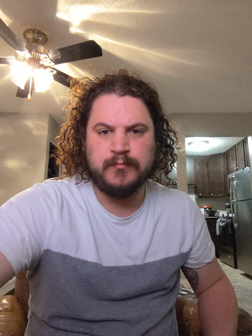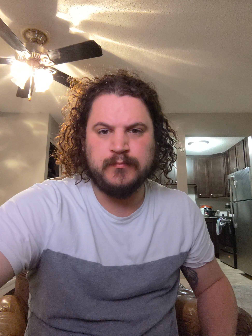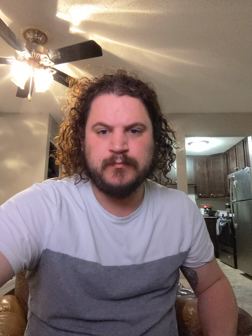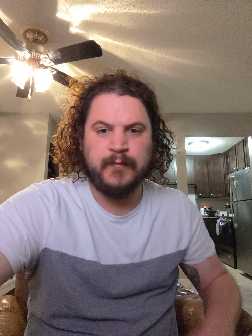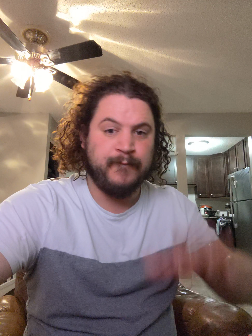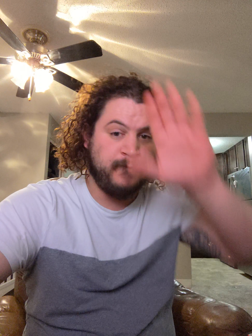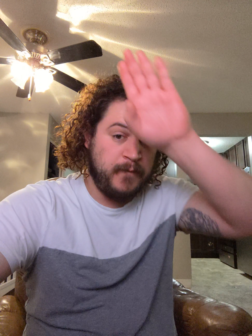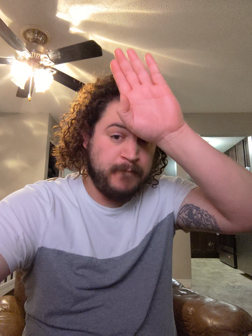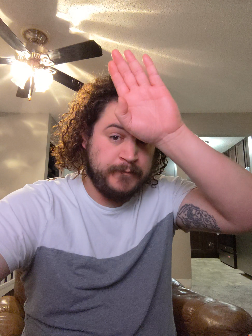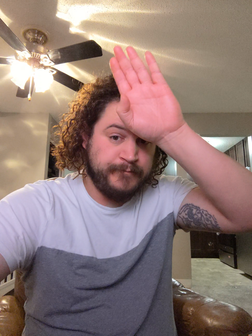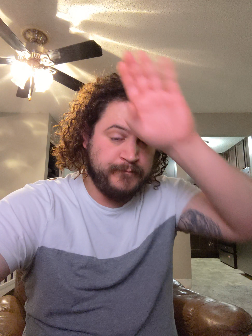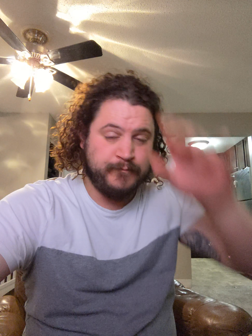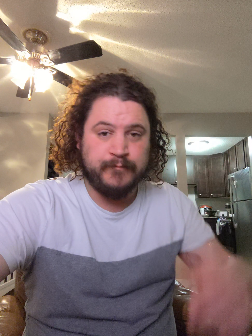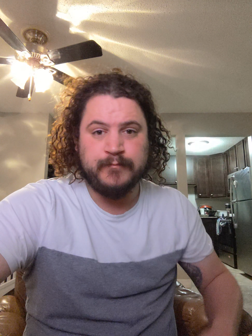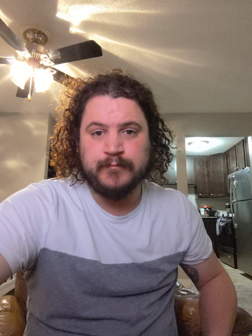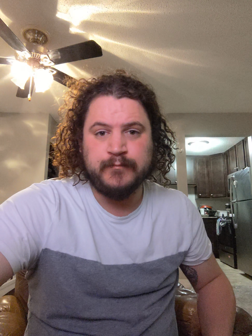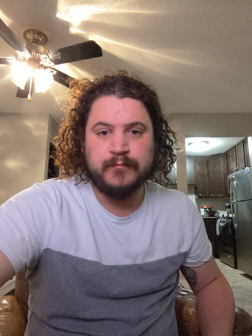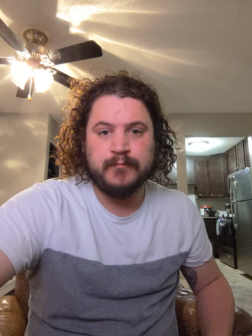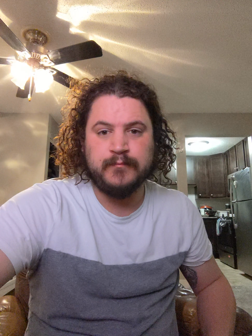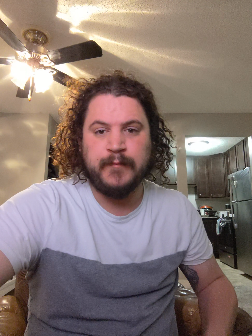fireman